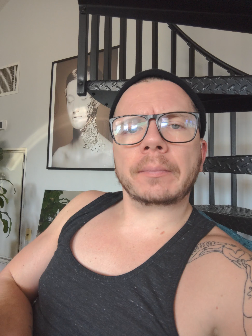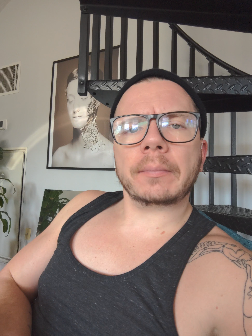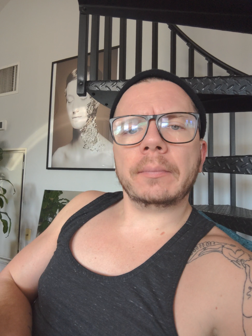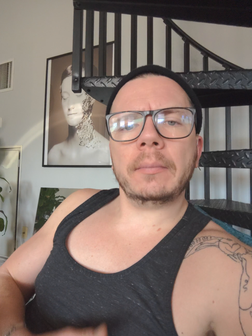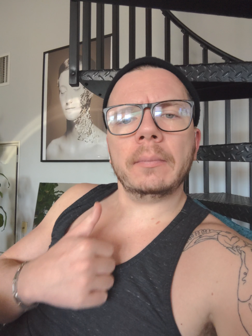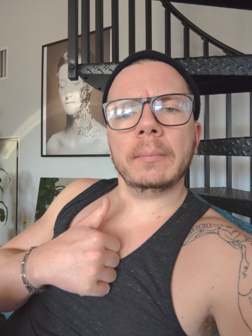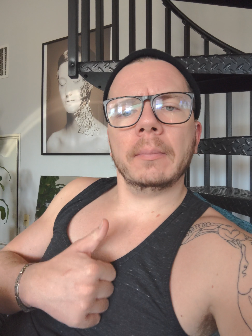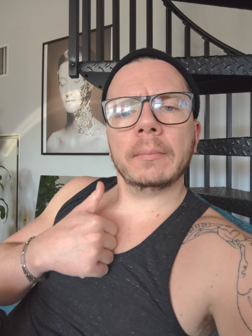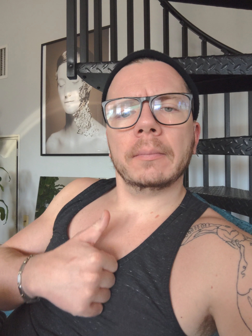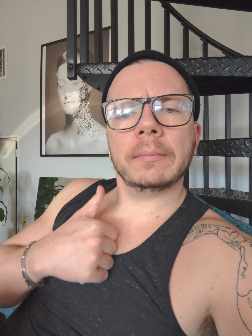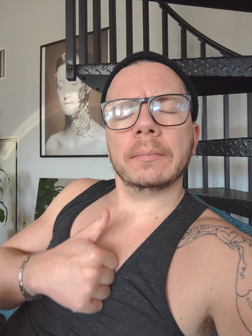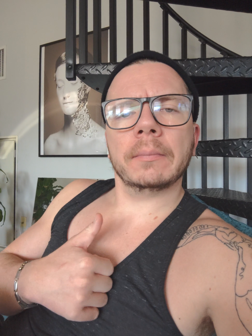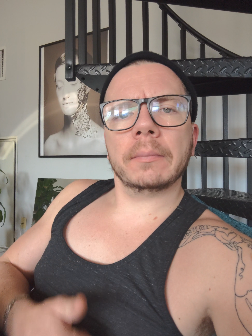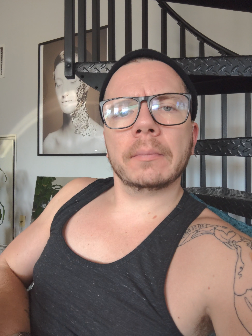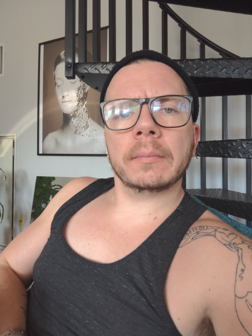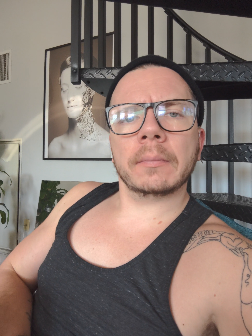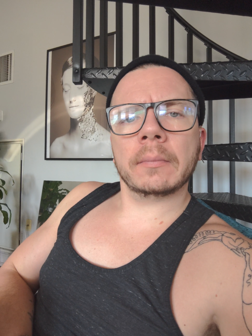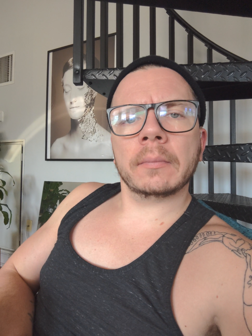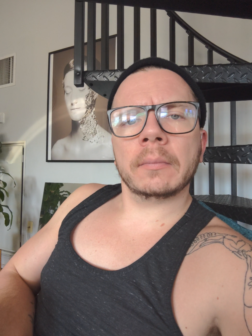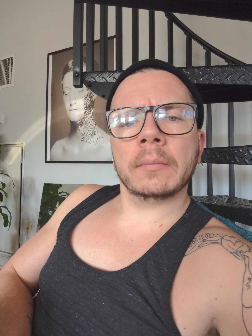bath